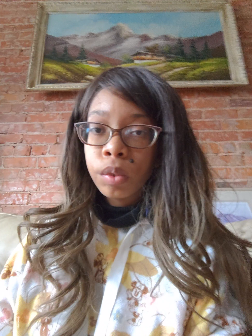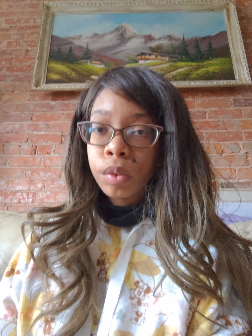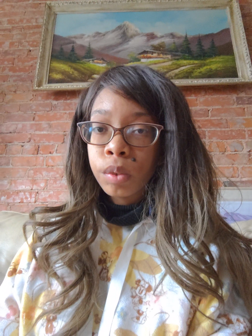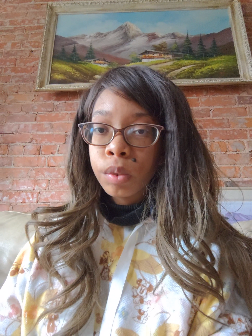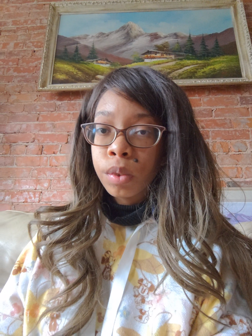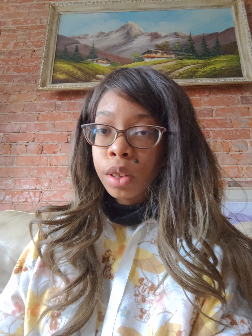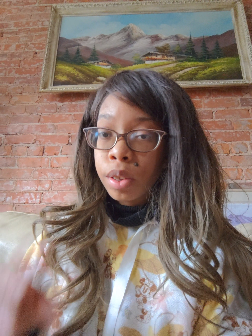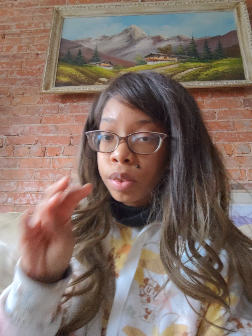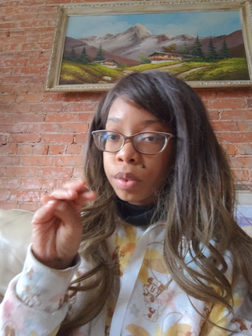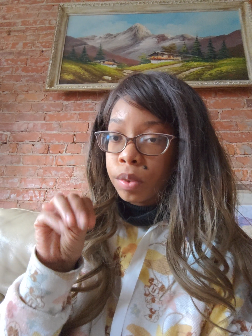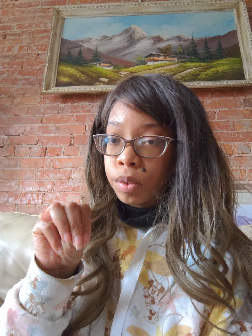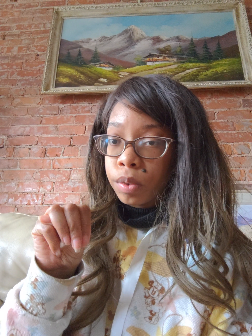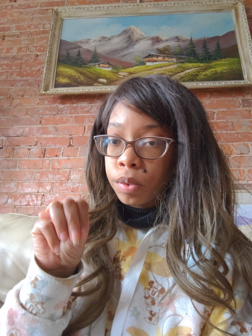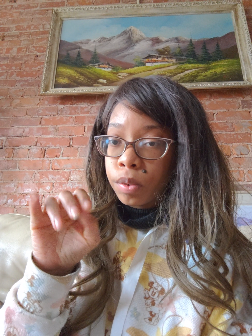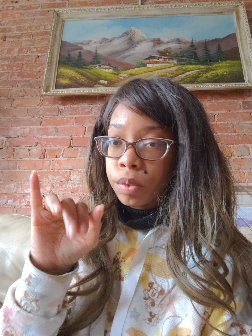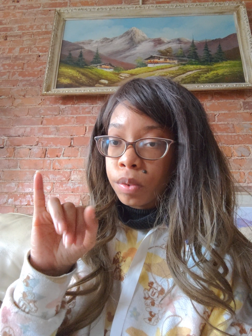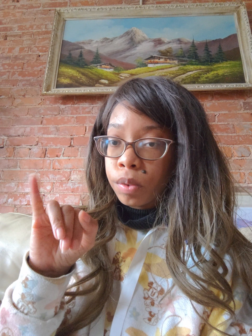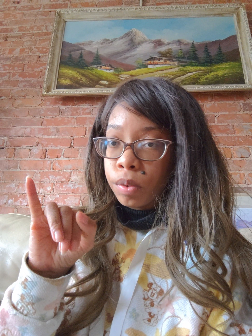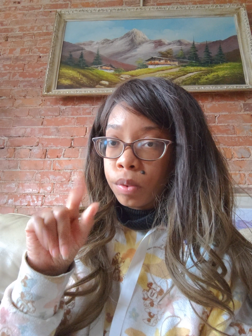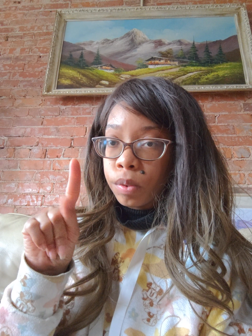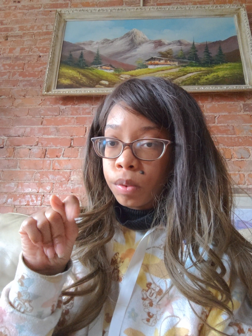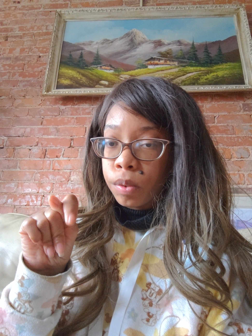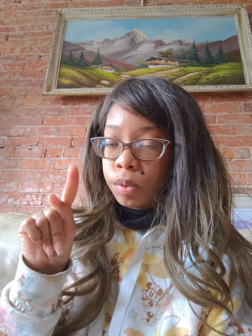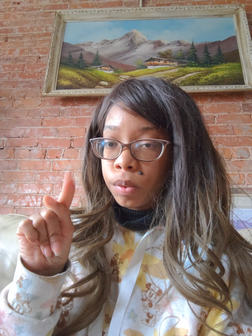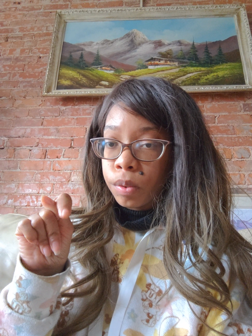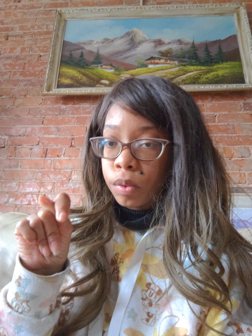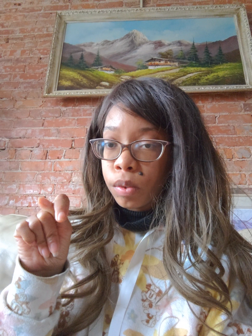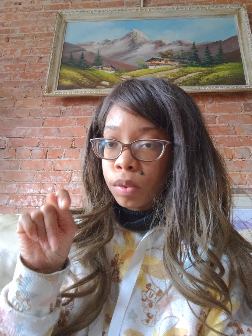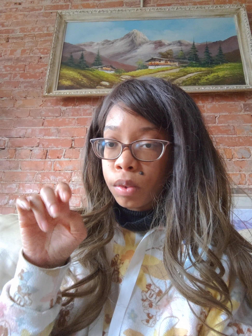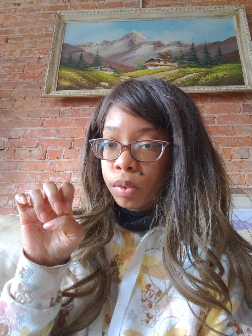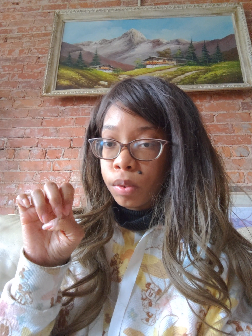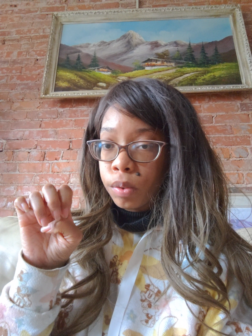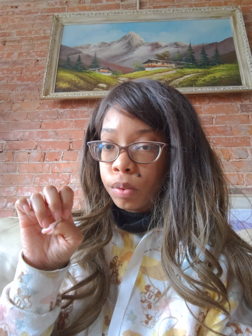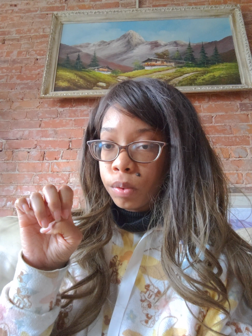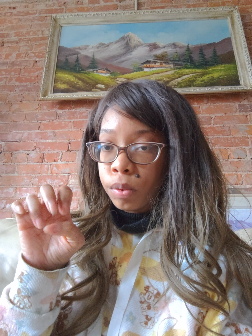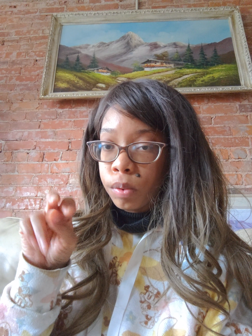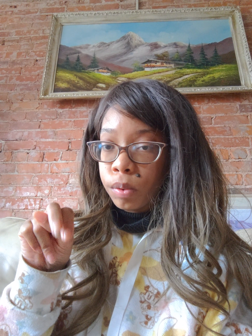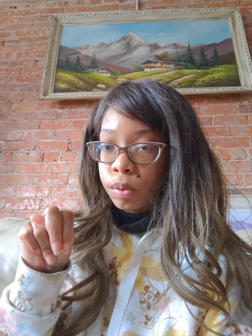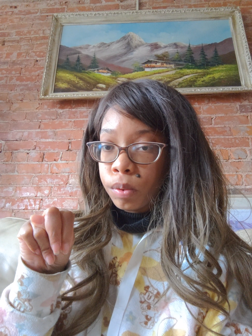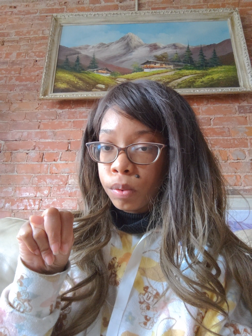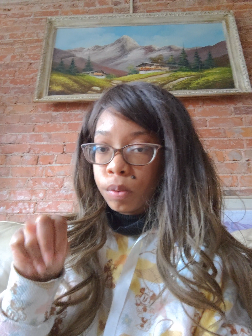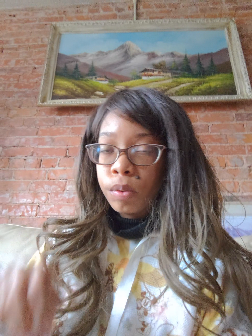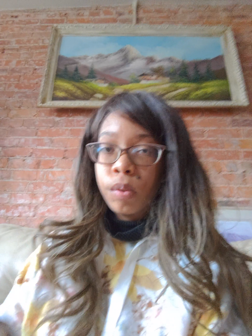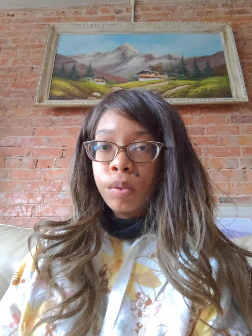mitten